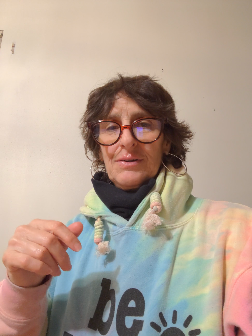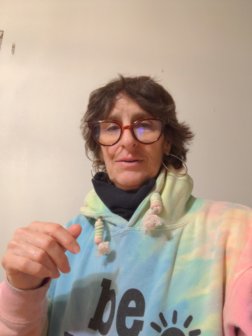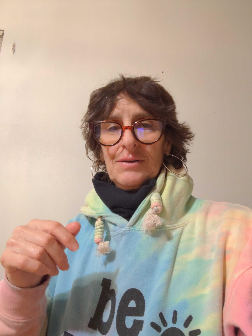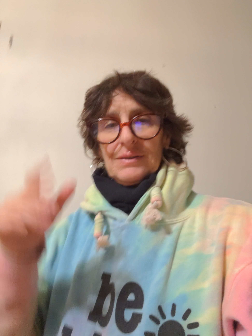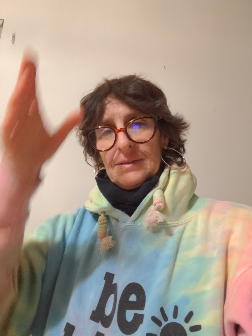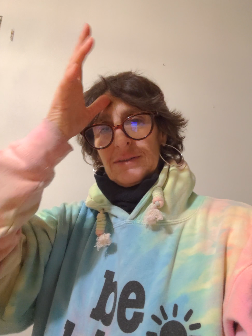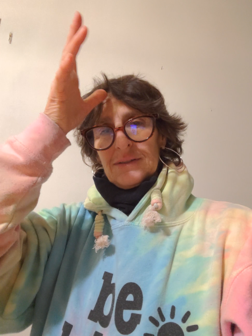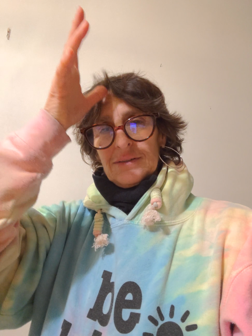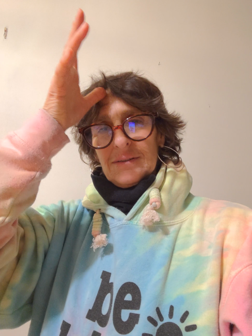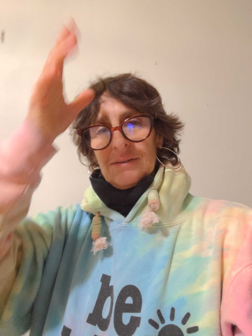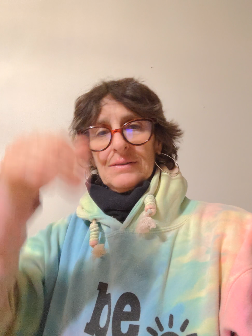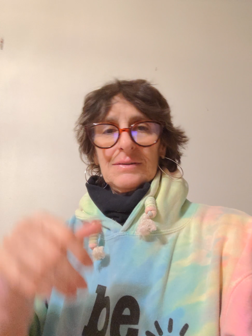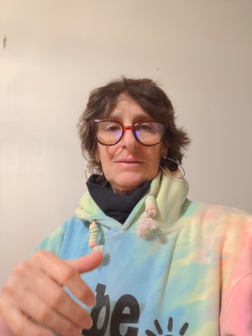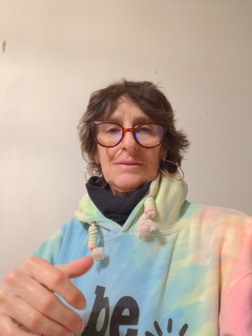dad